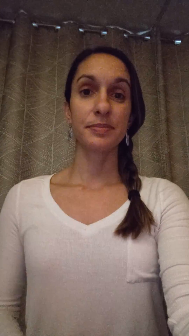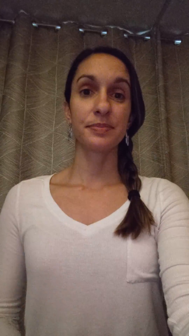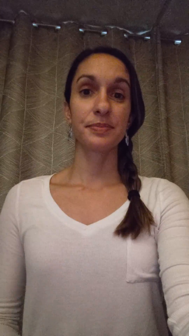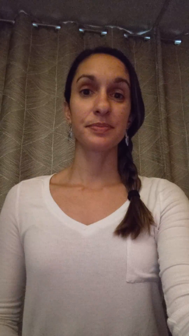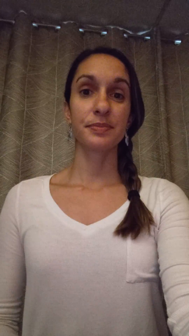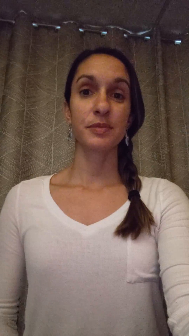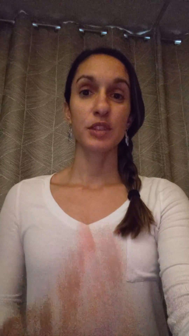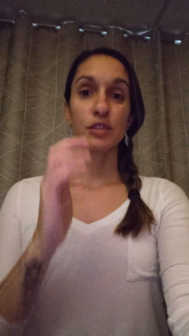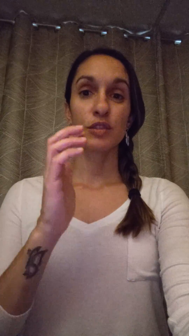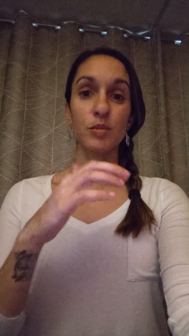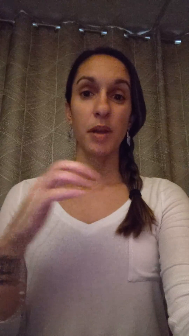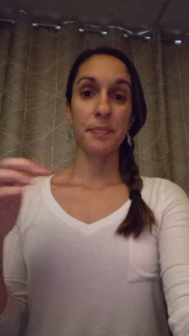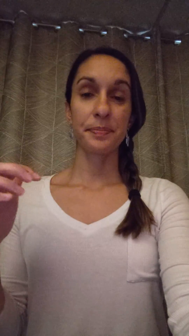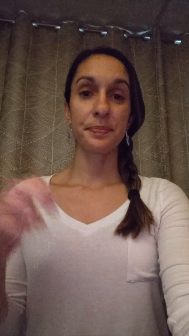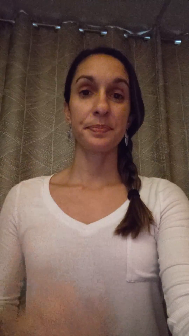grapes